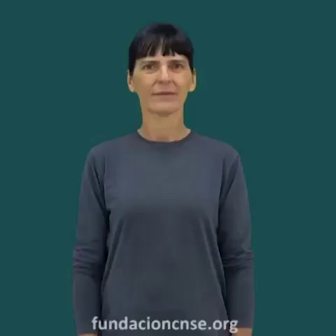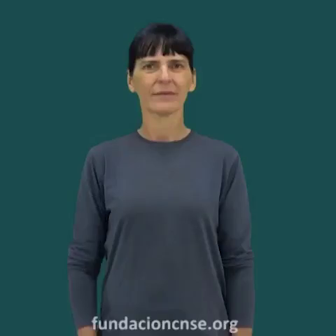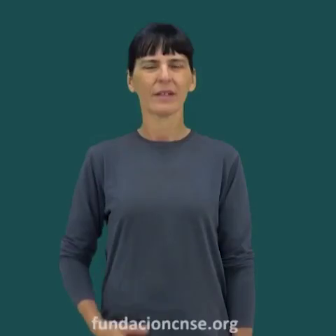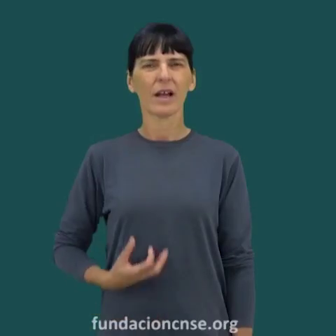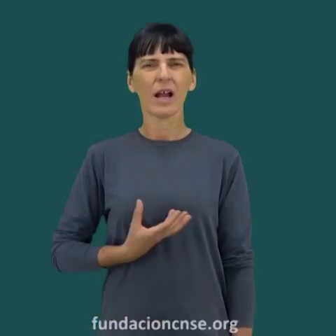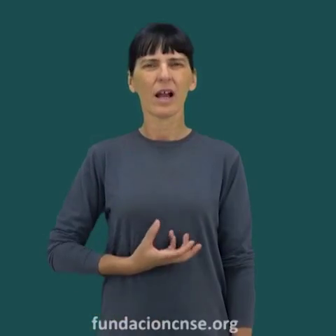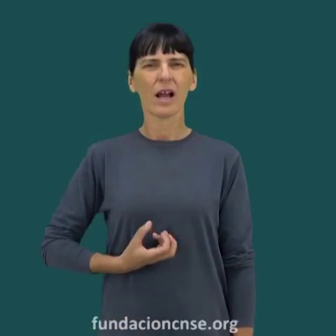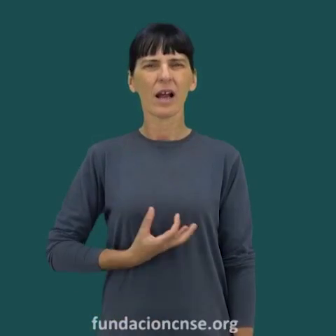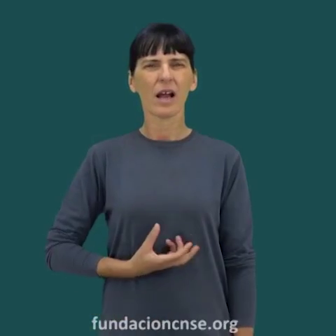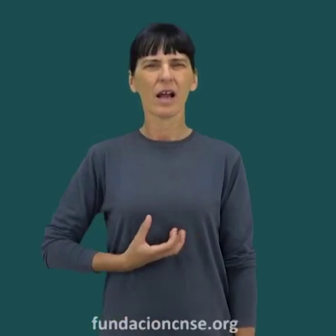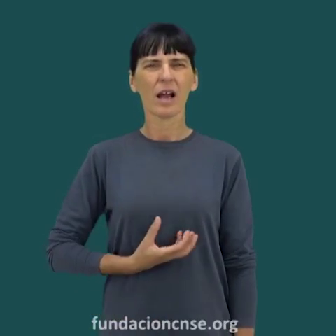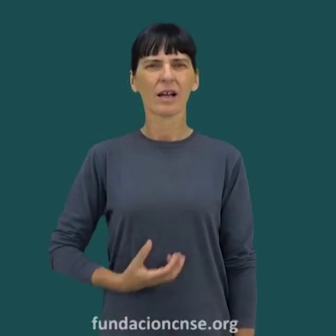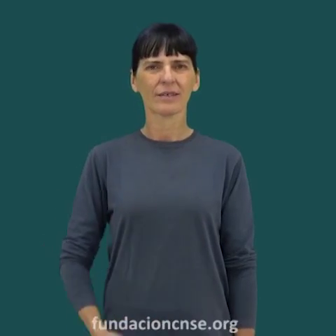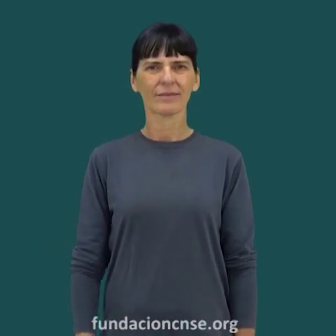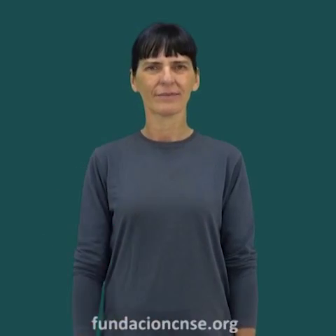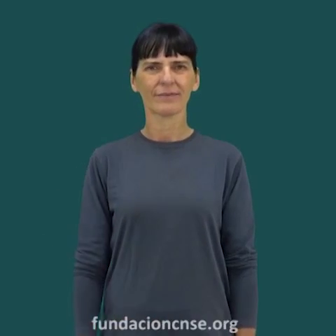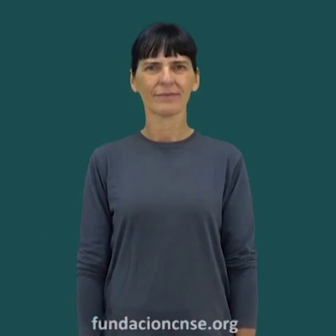ardor